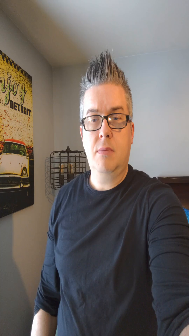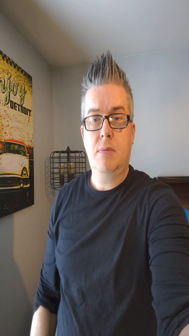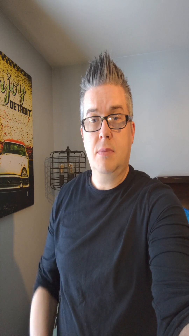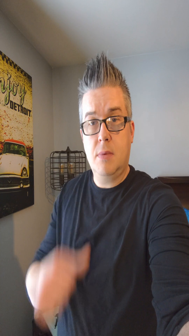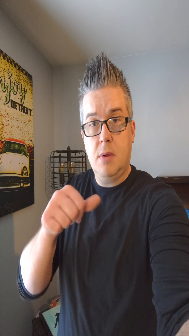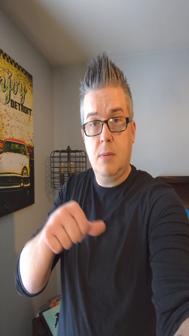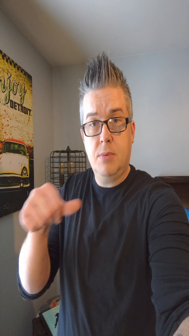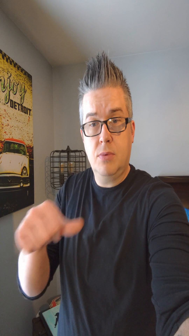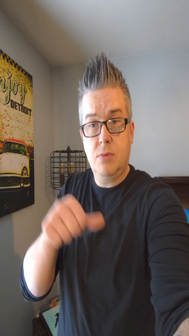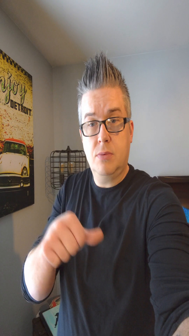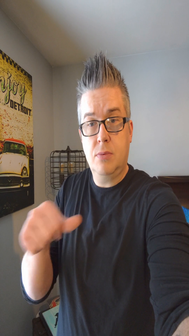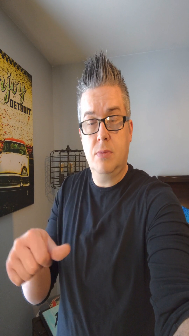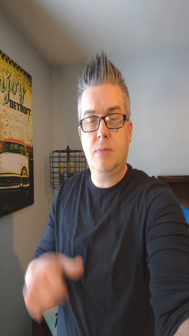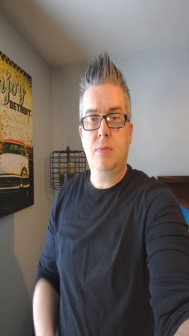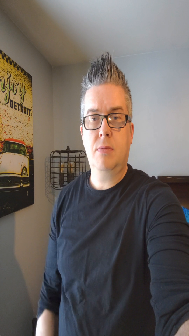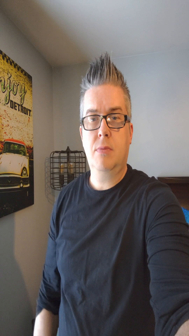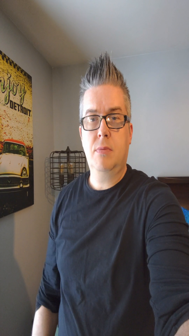puzzle